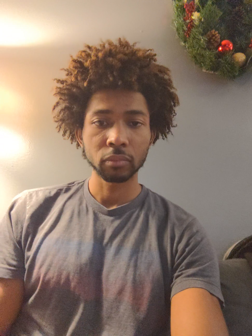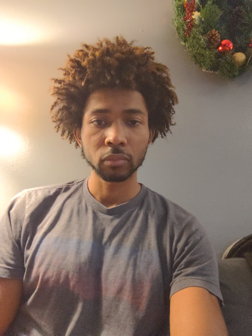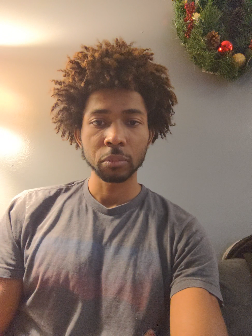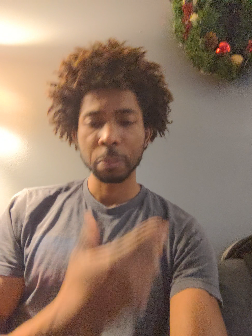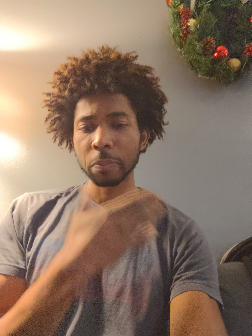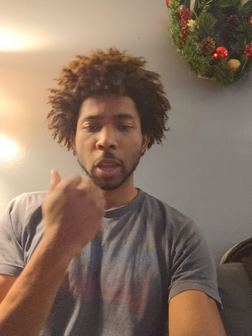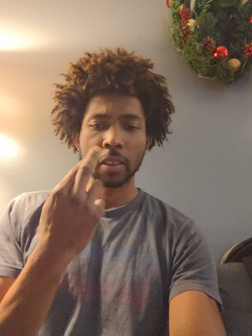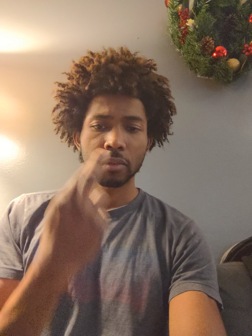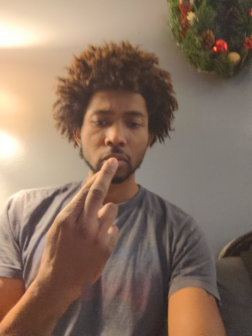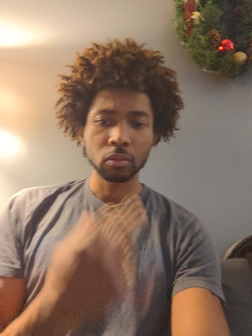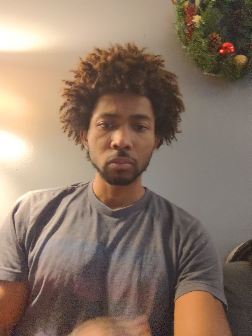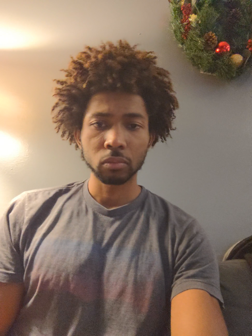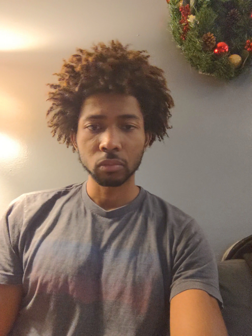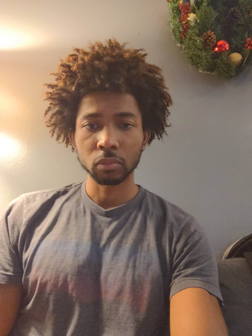beside